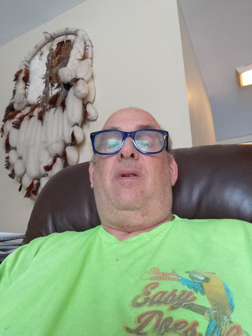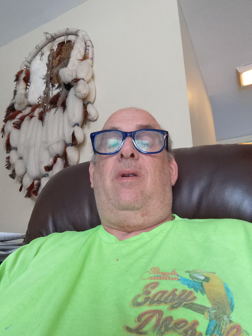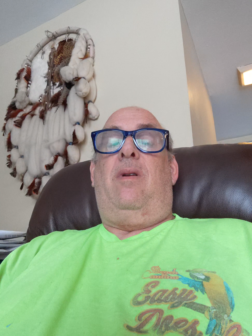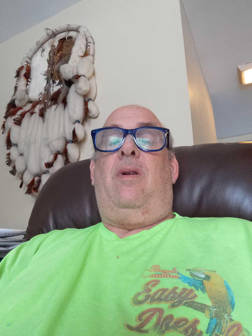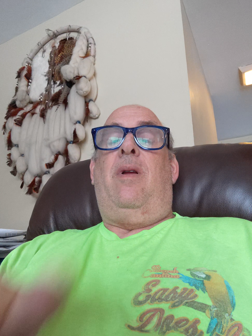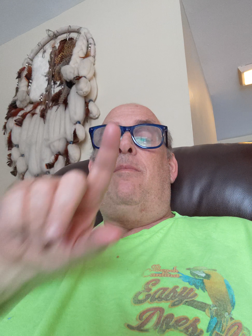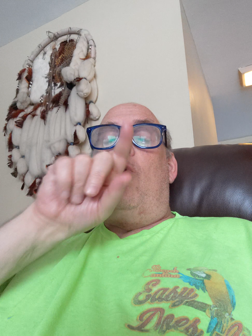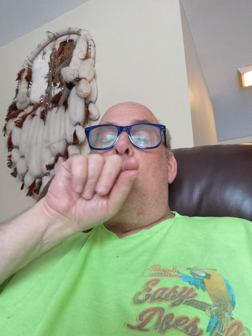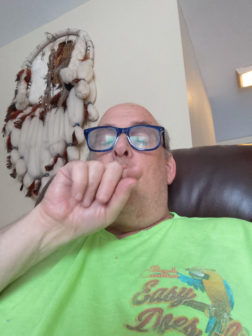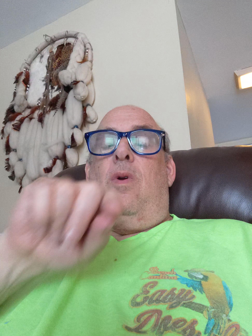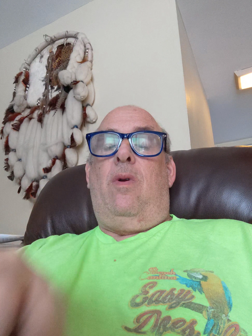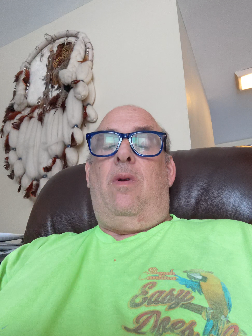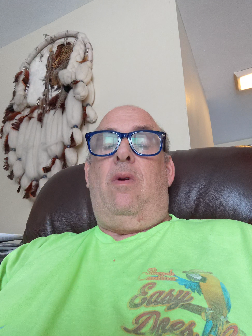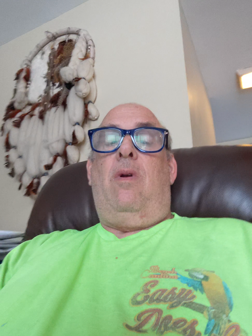bird